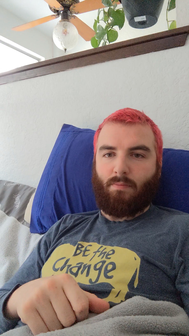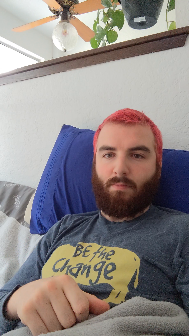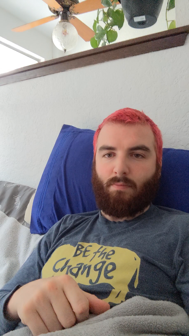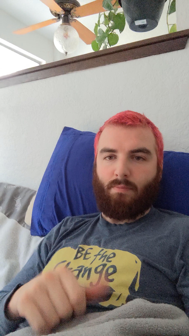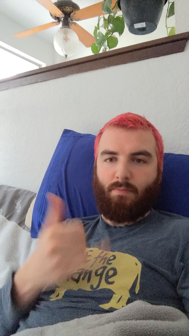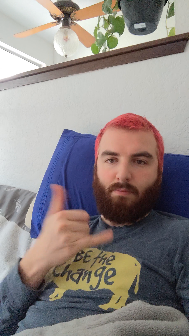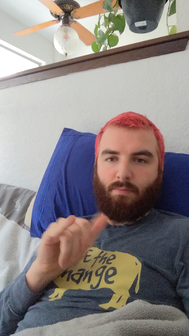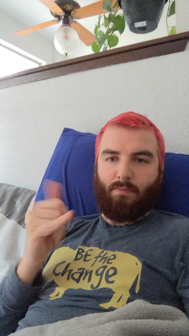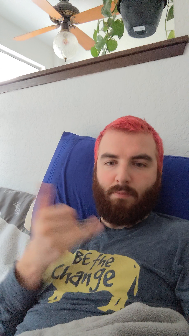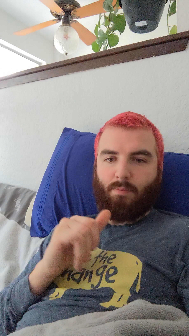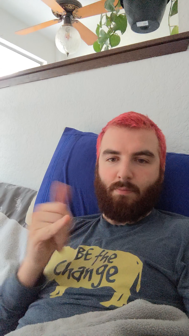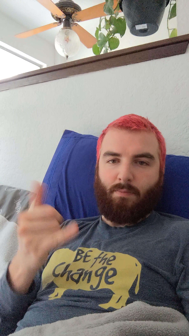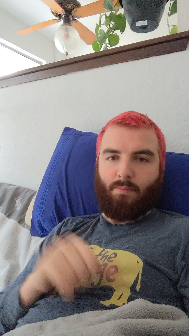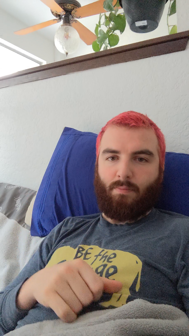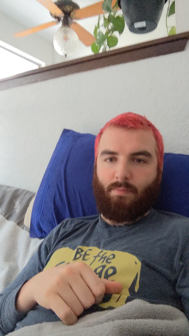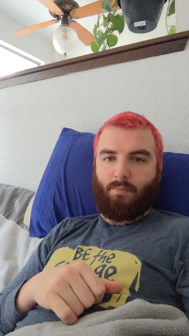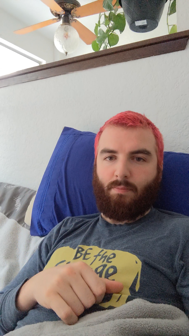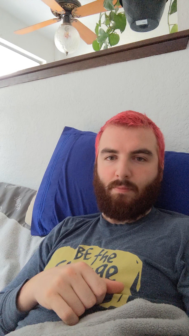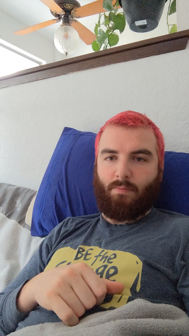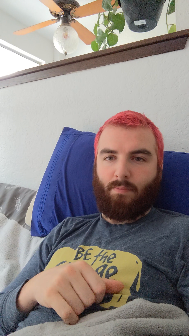play